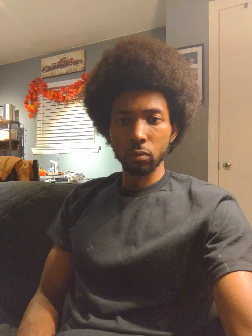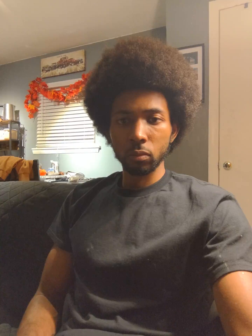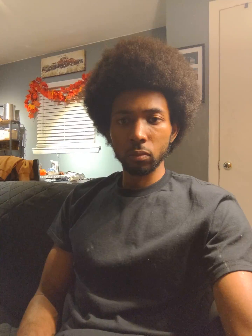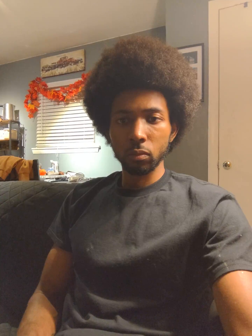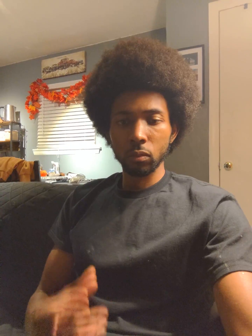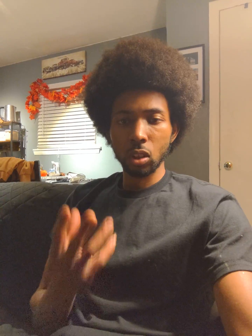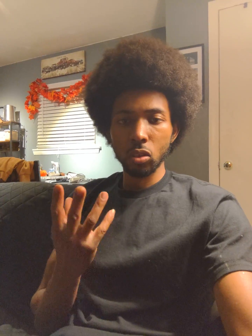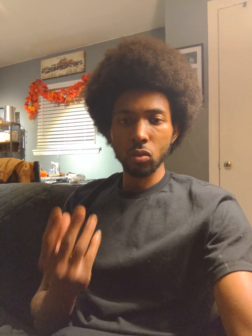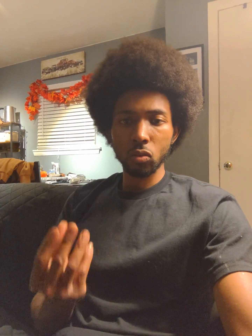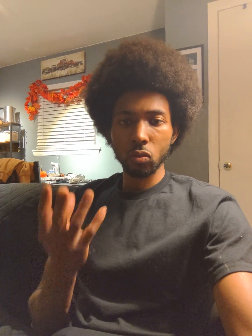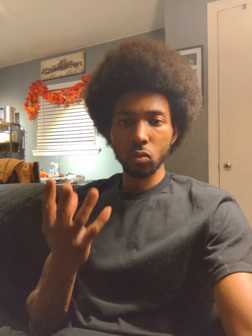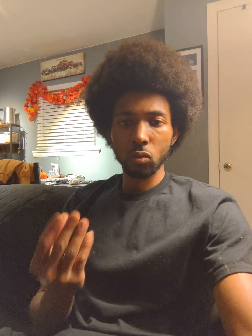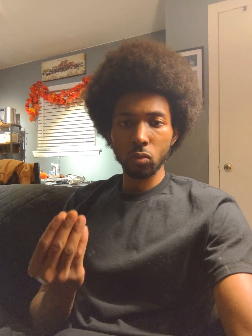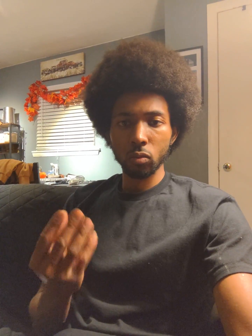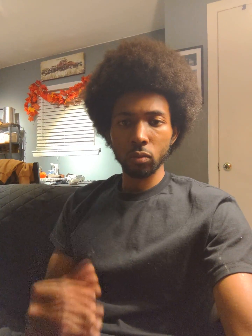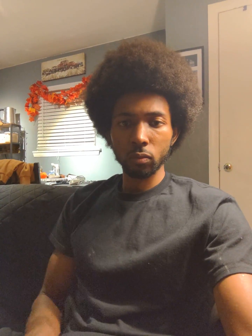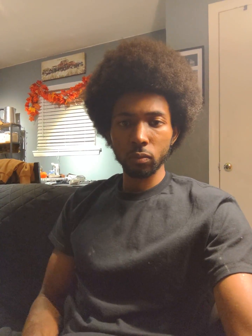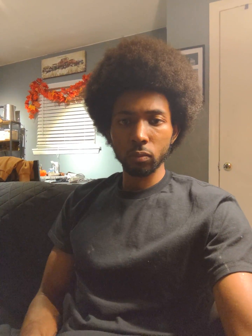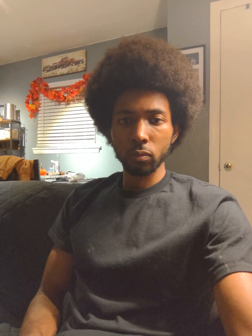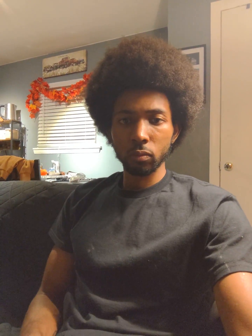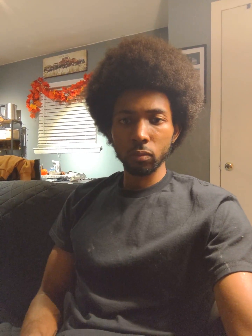gentle